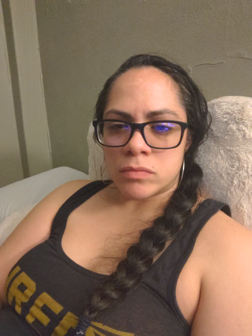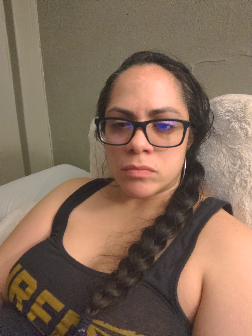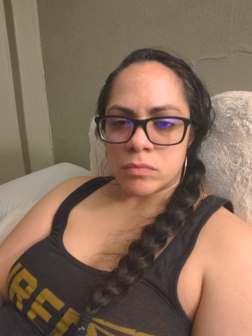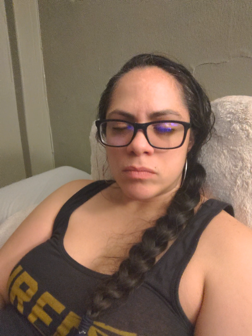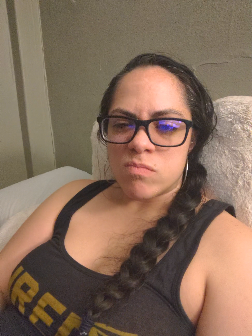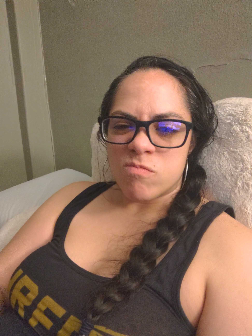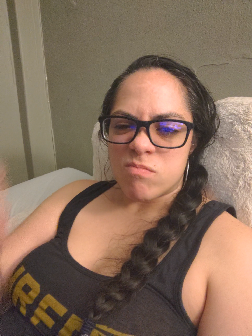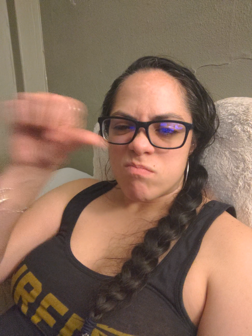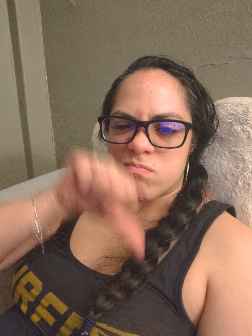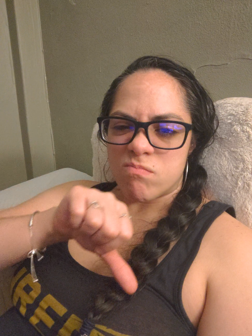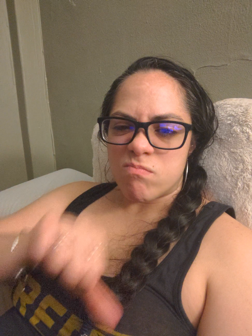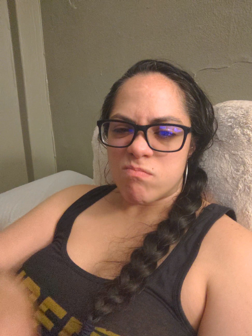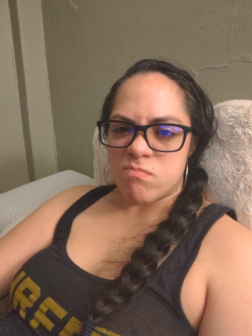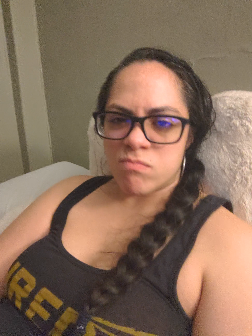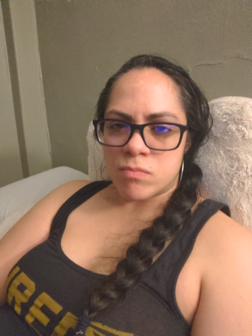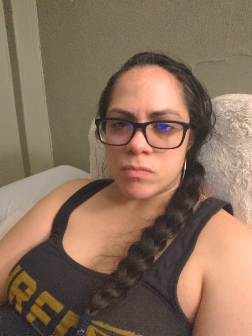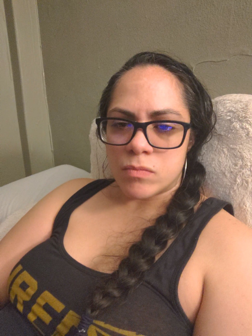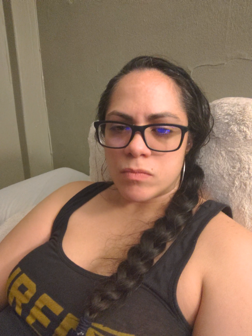down